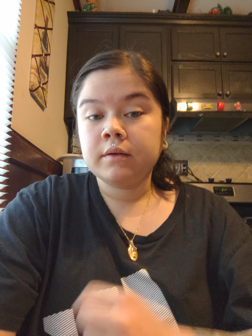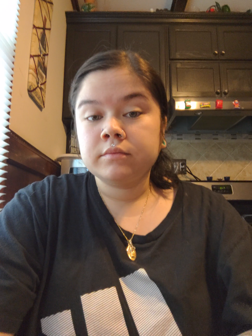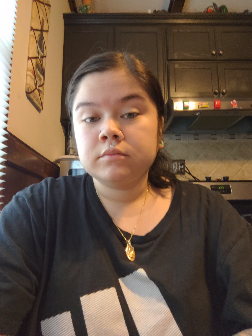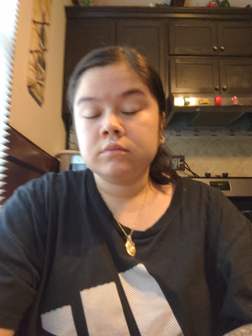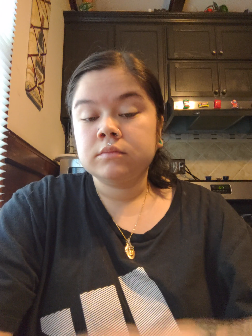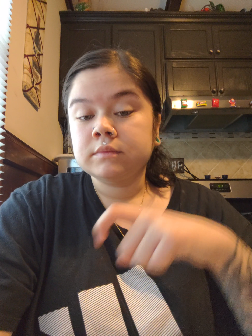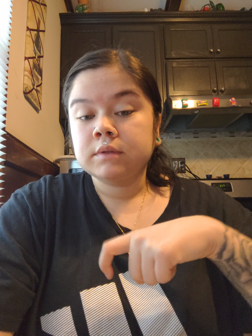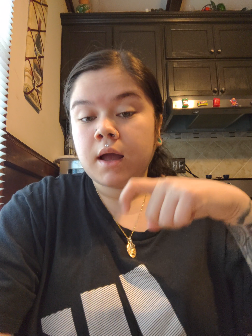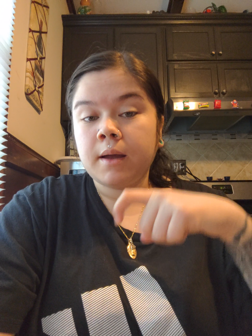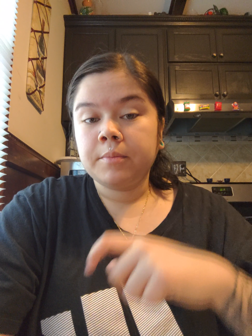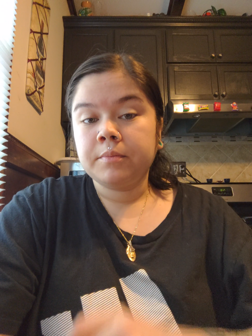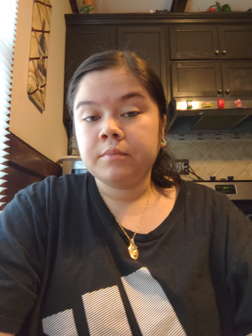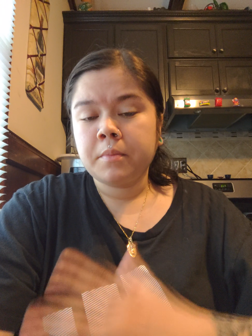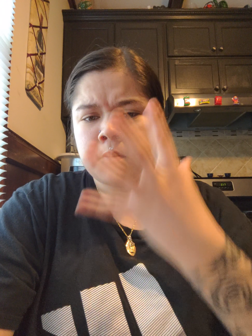time